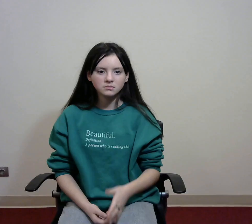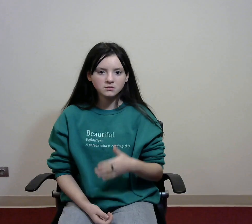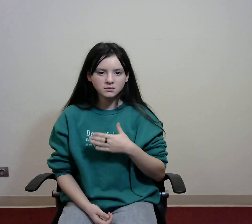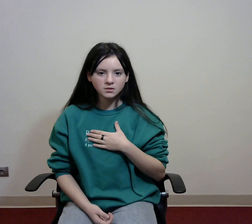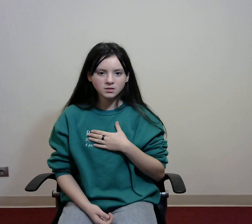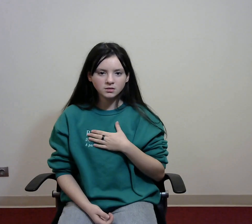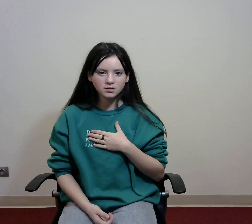mən